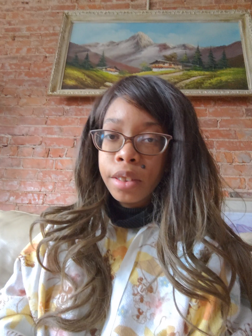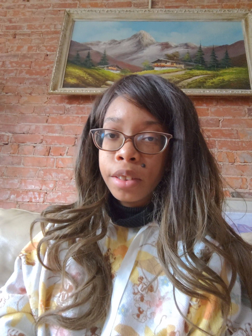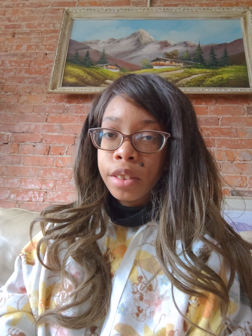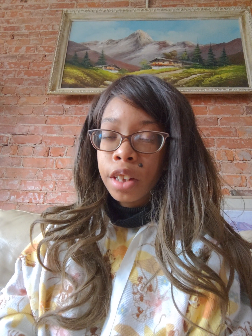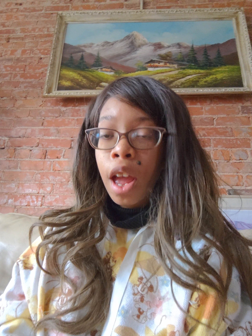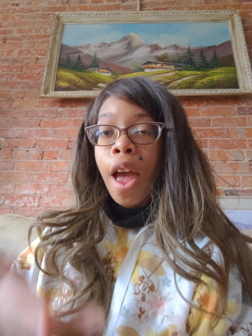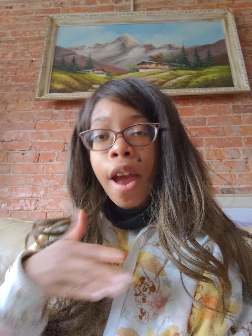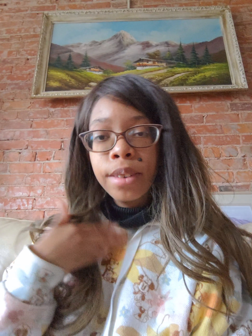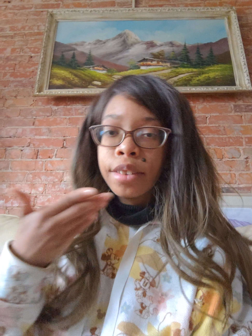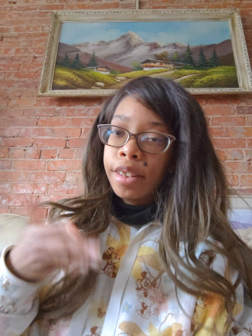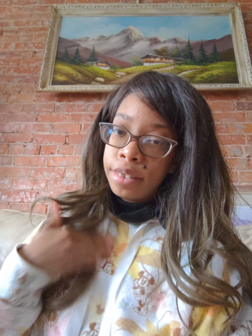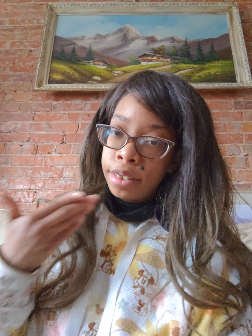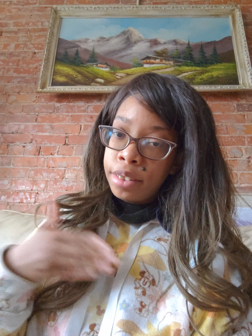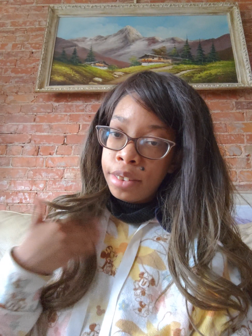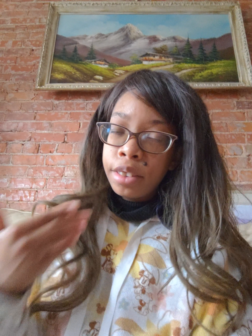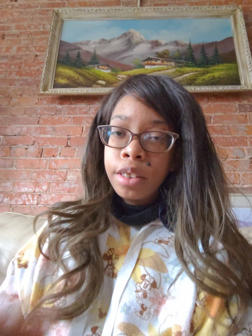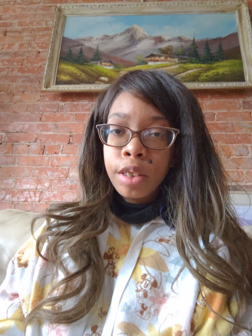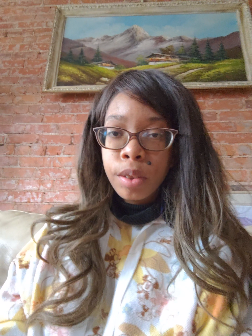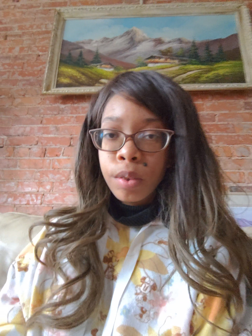happy